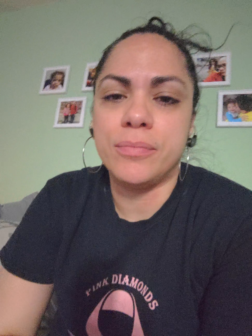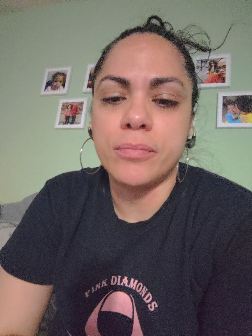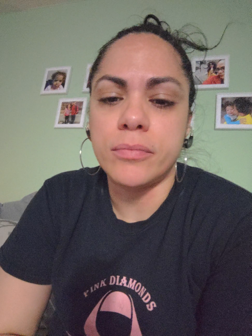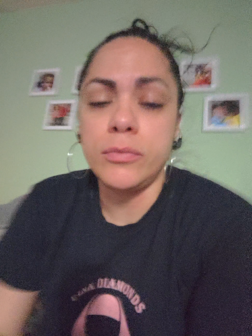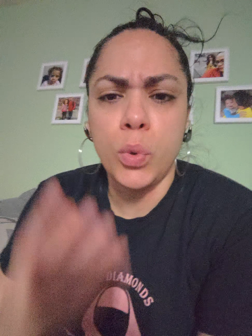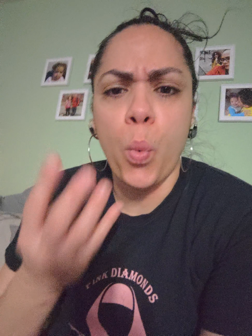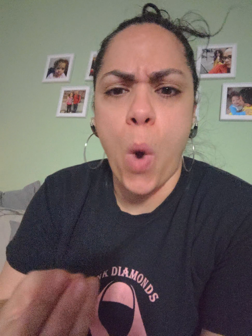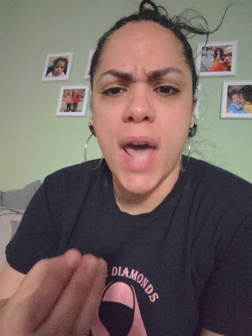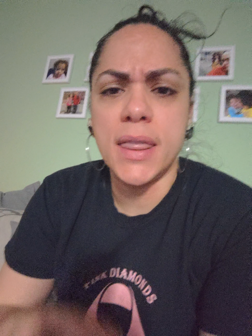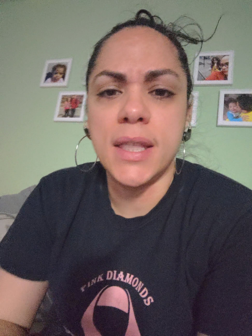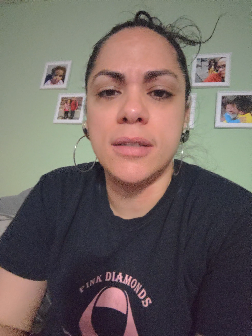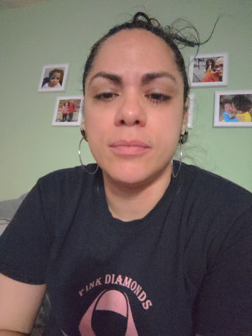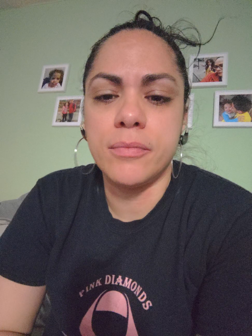wet